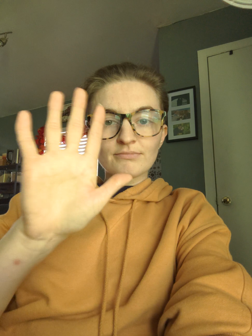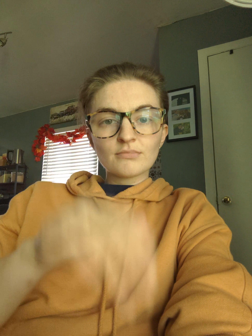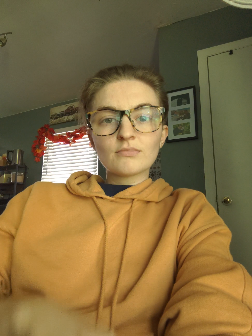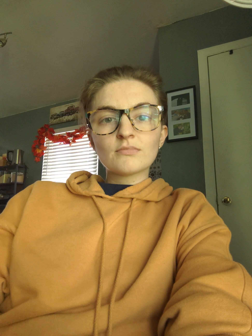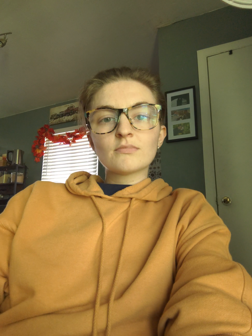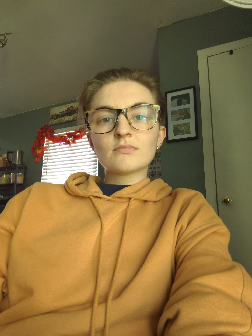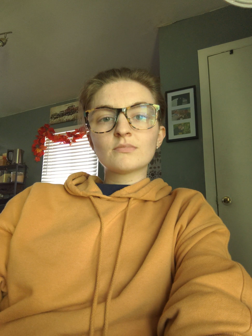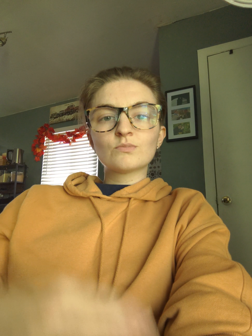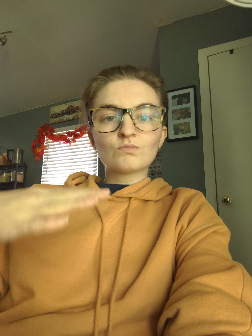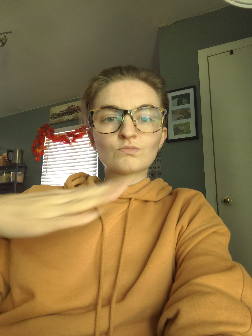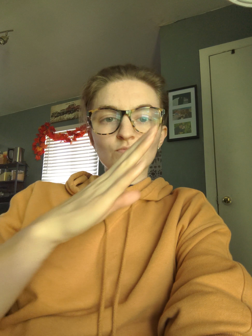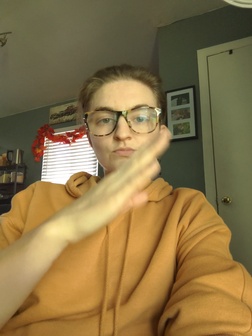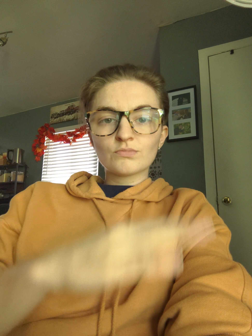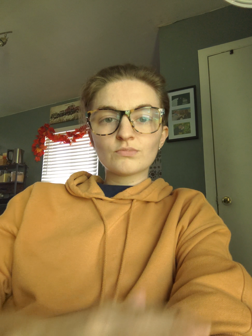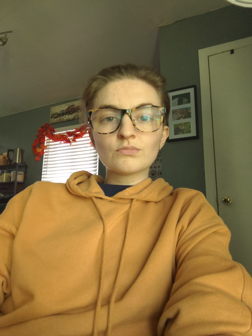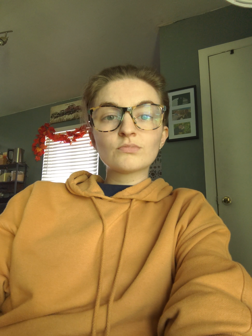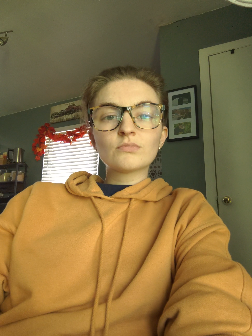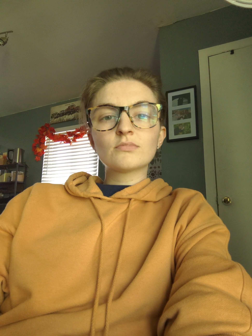roof